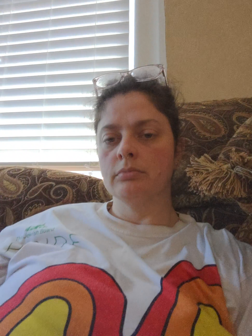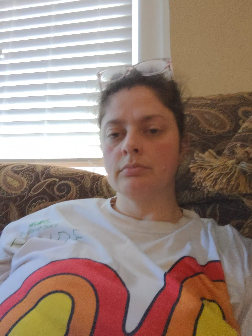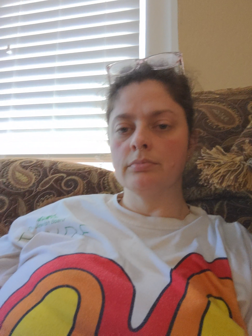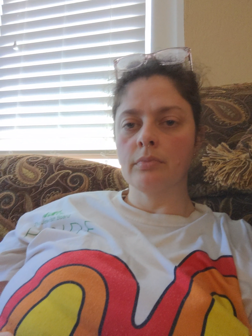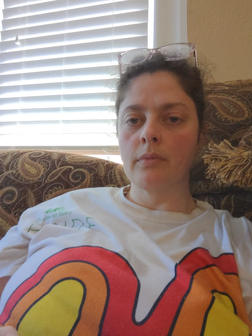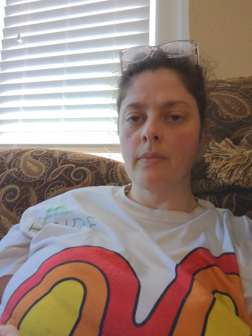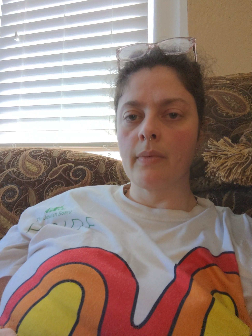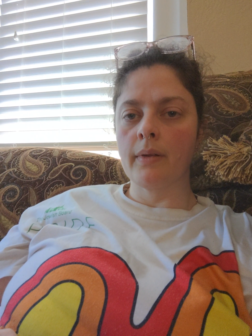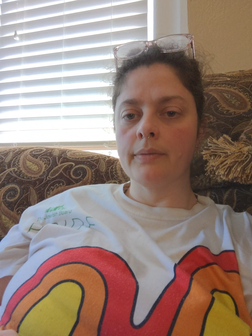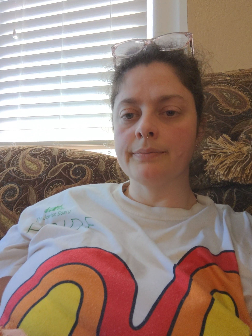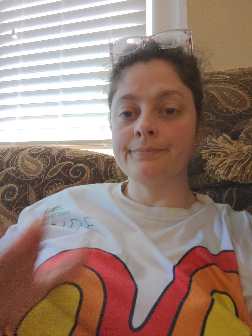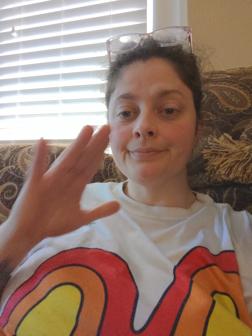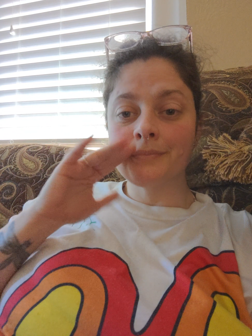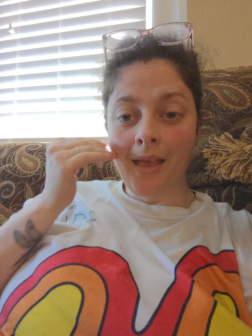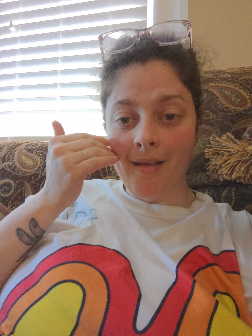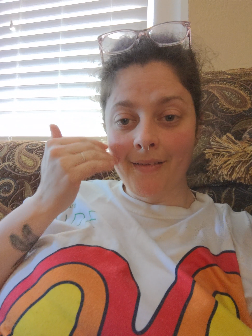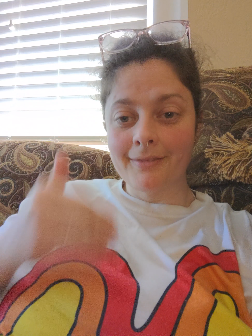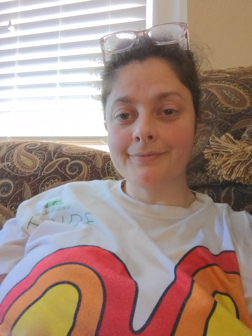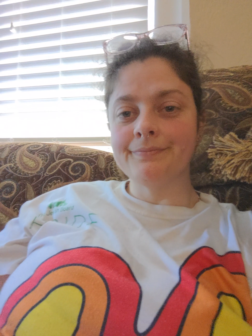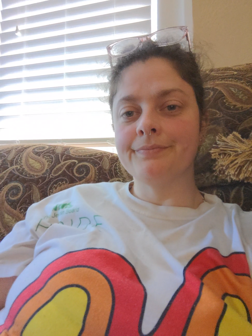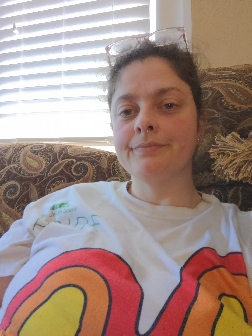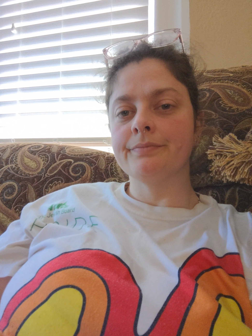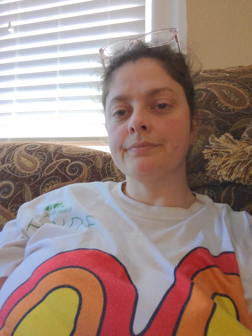smile